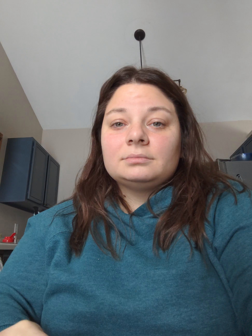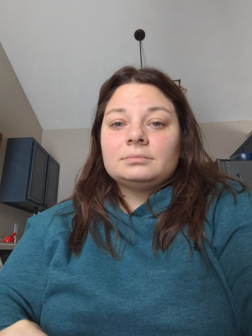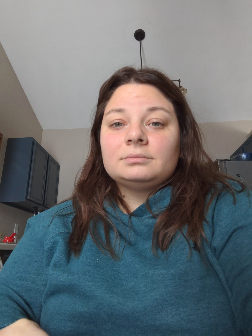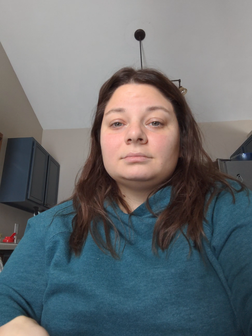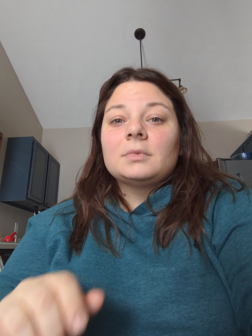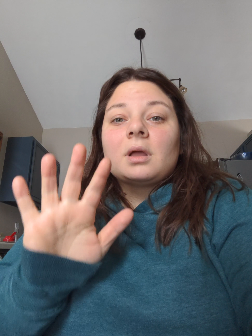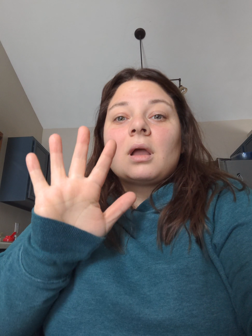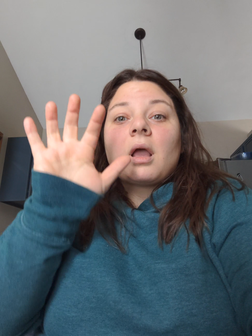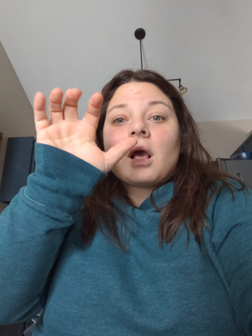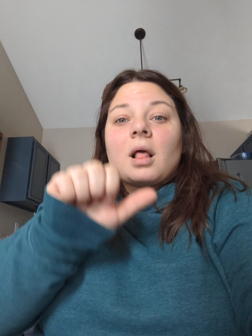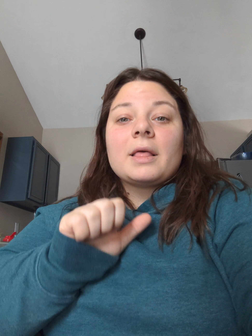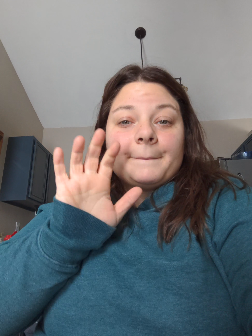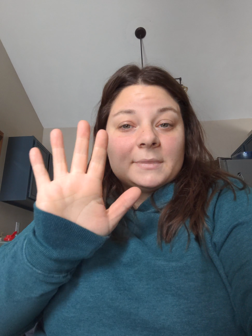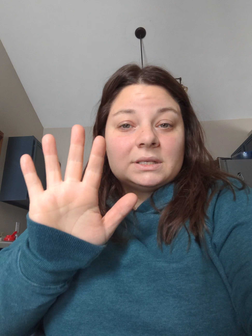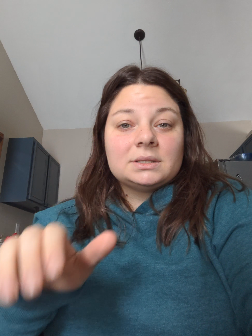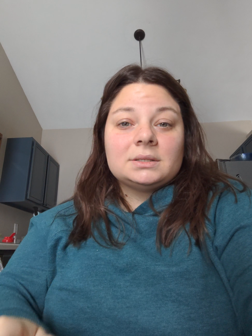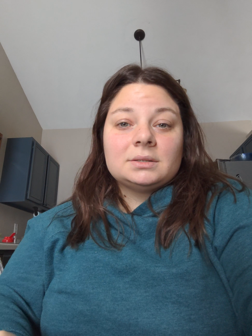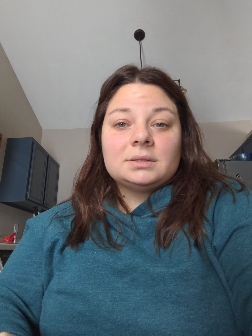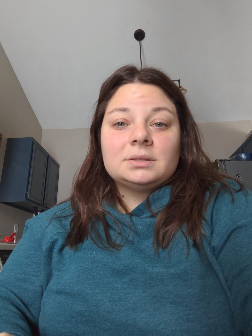mitten